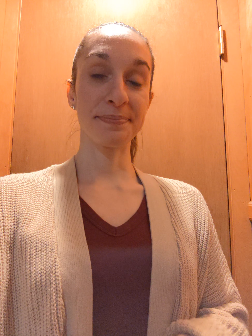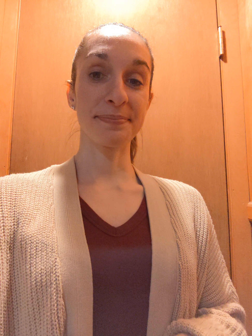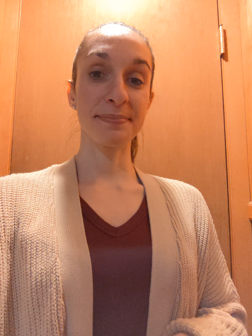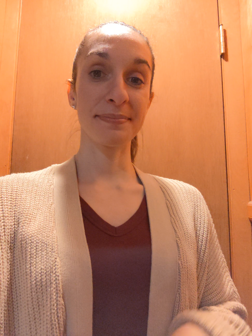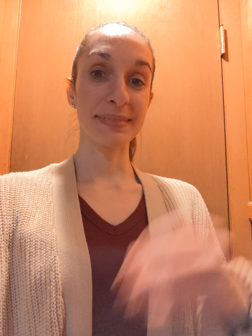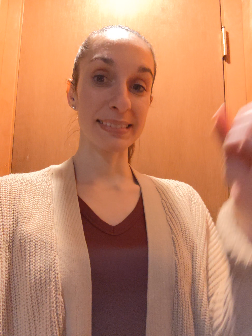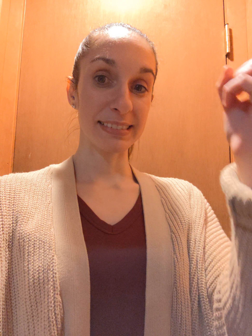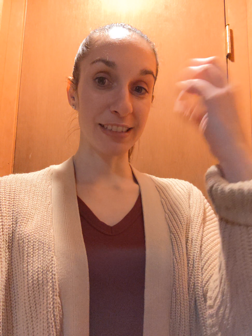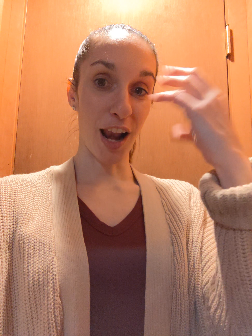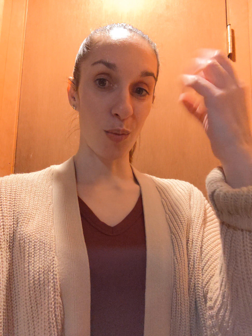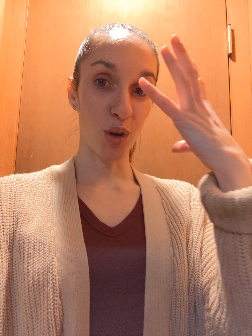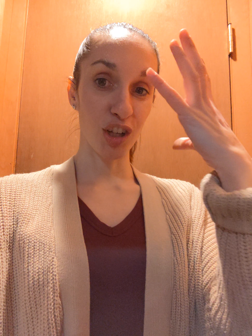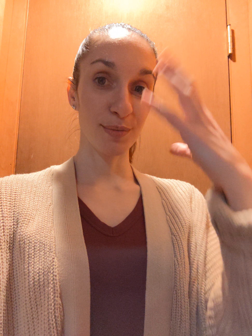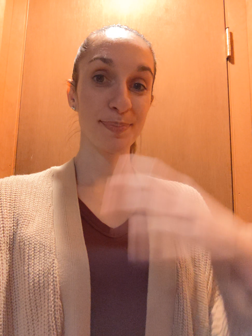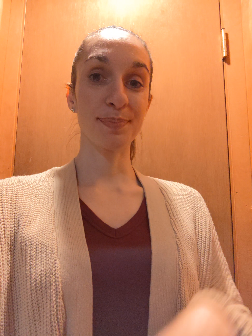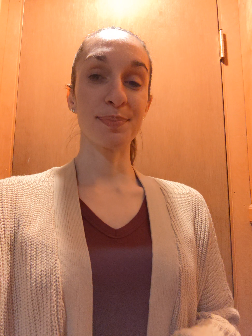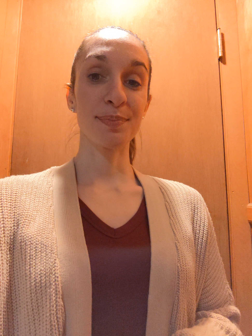shower